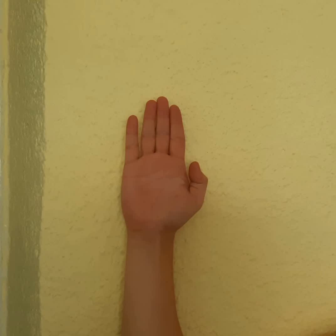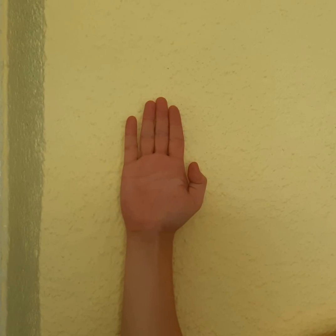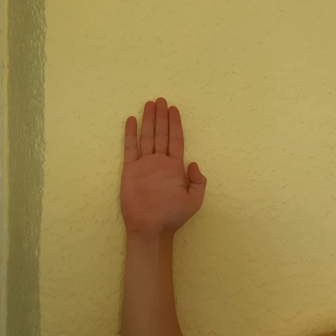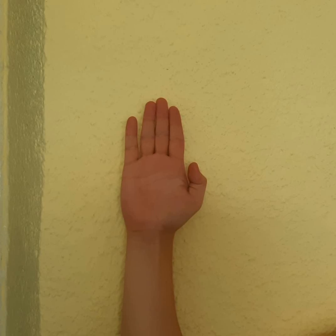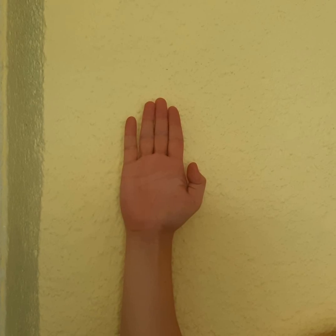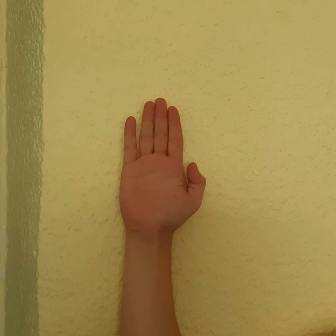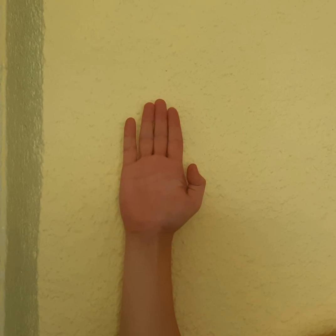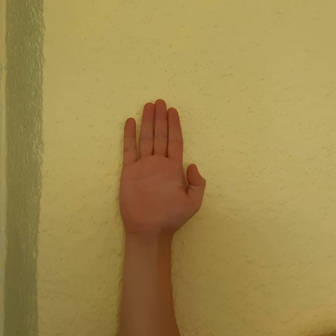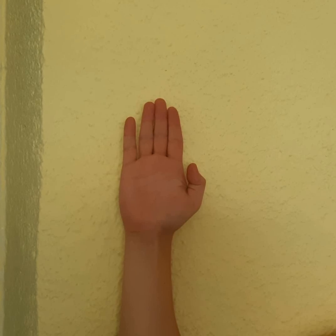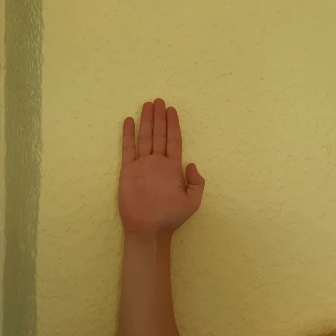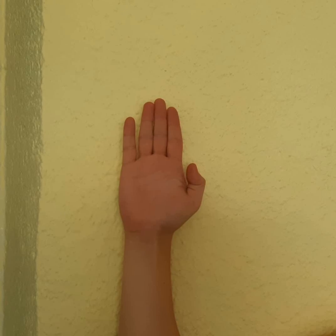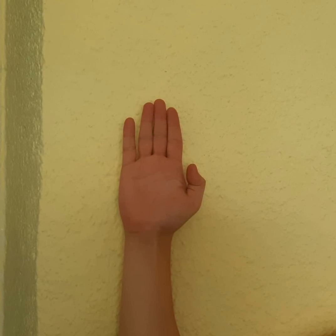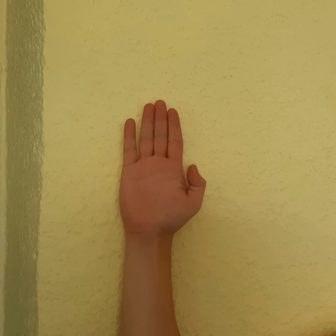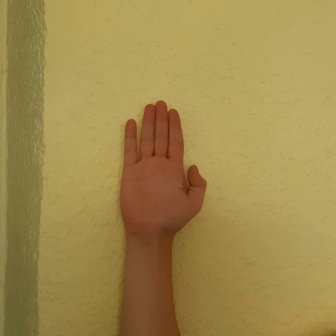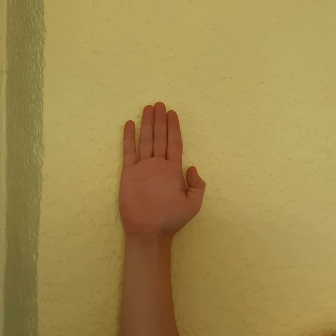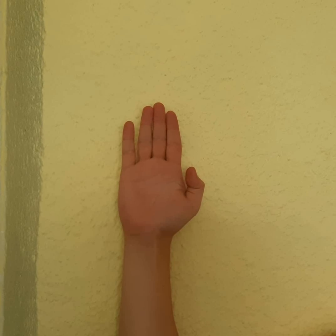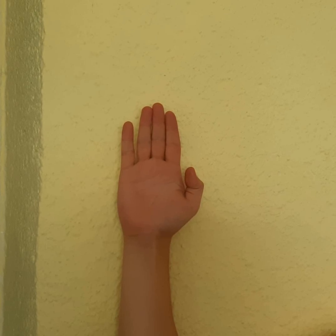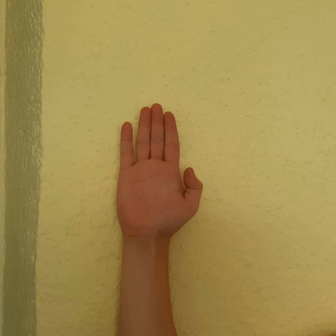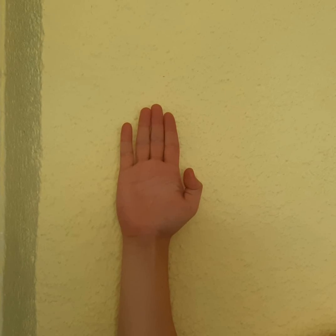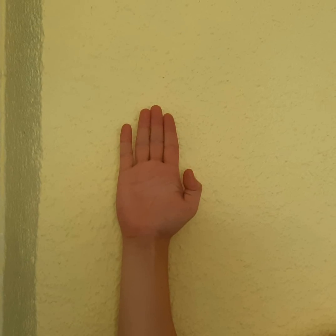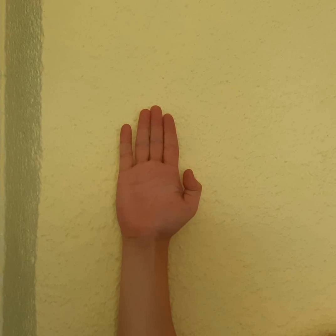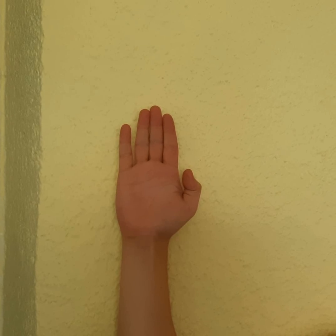В